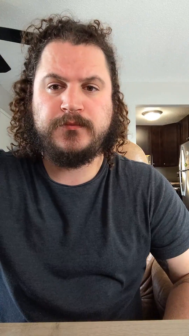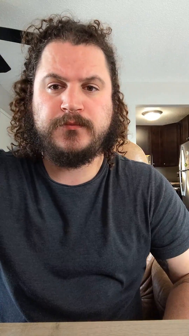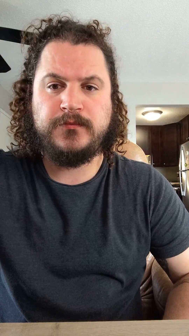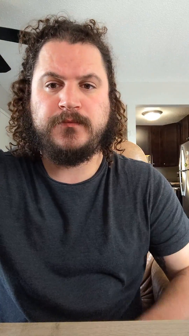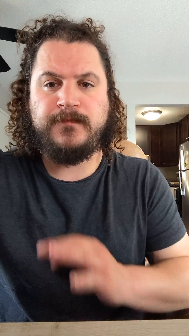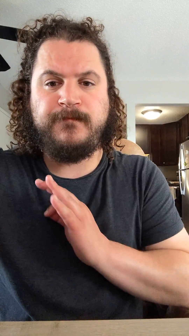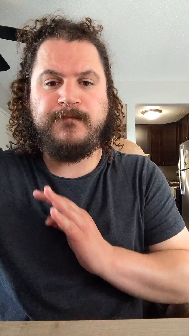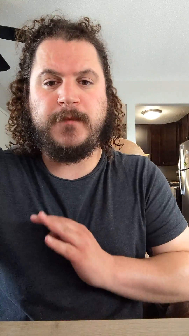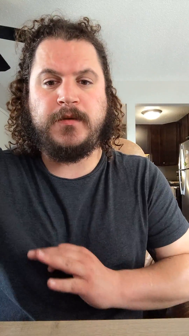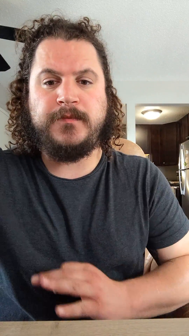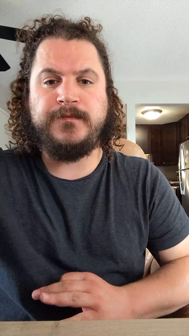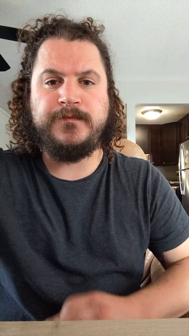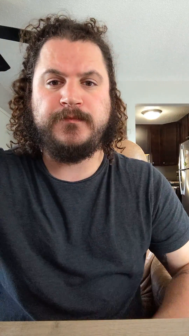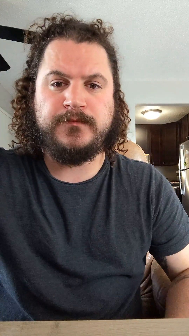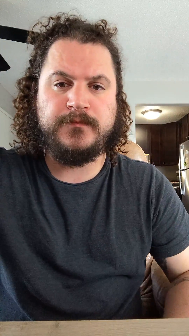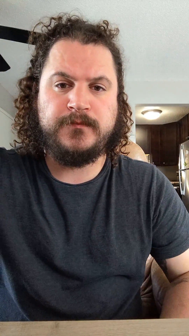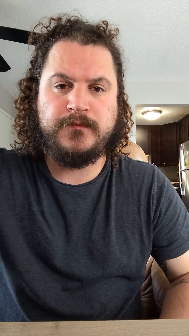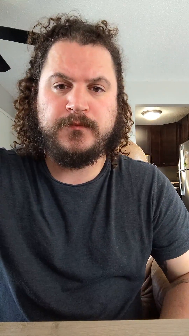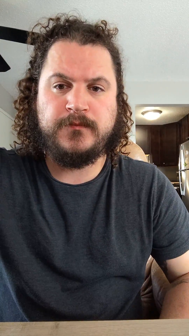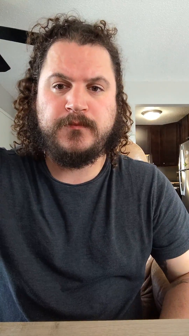button